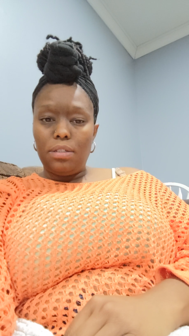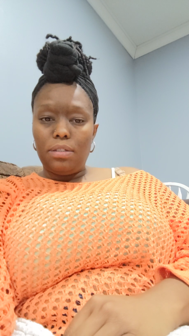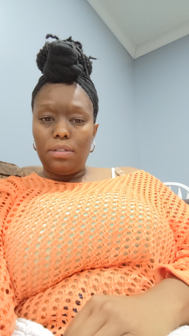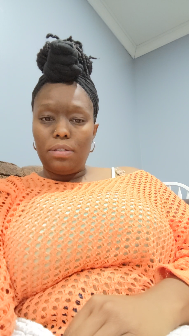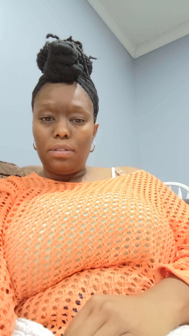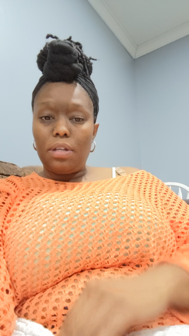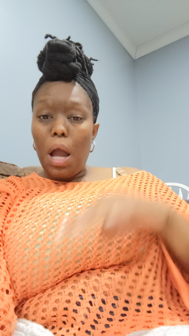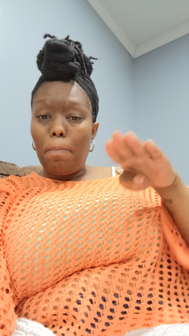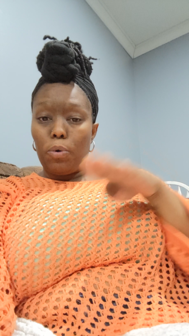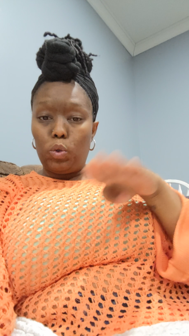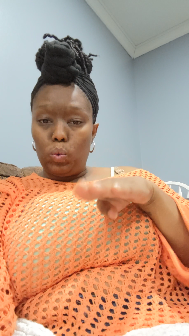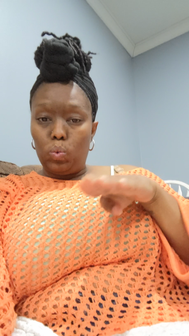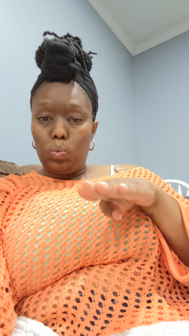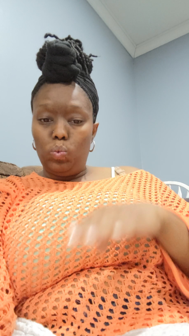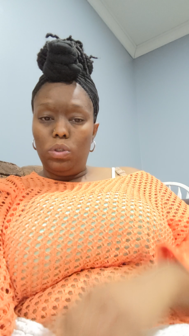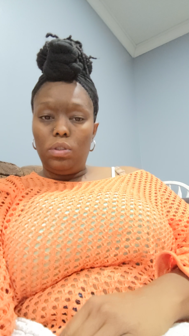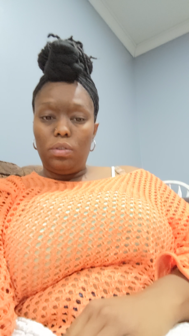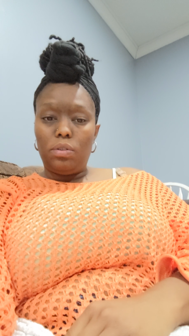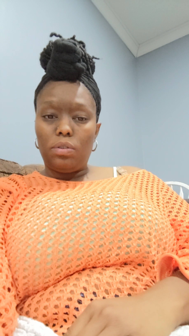boots